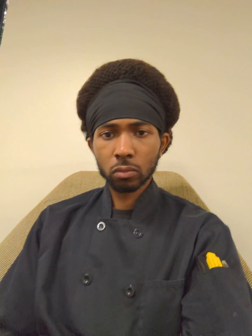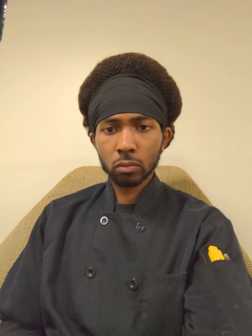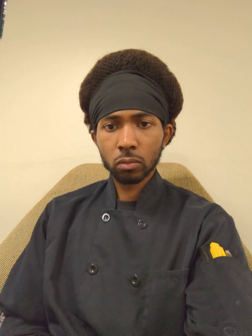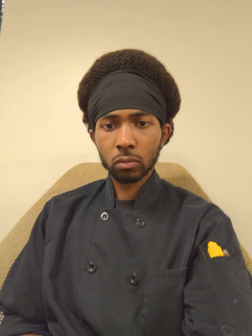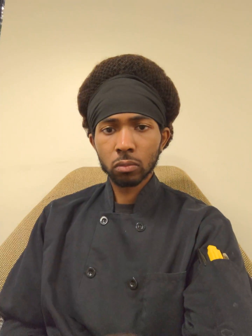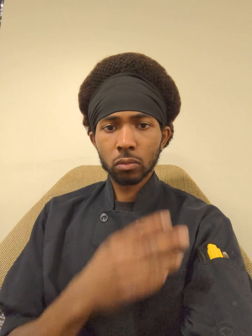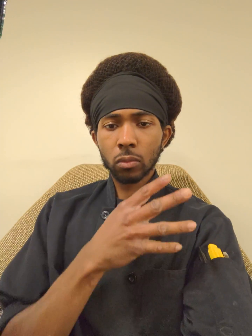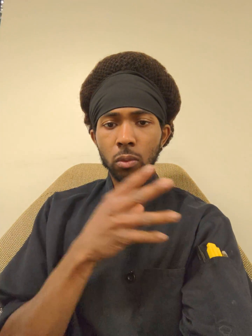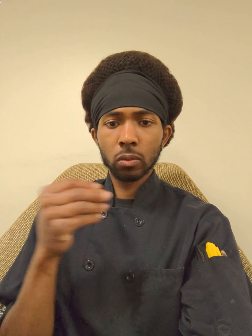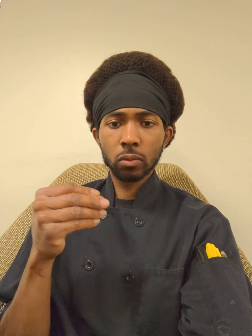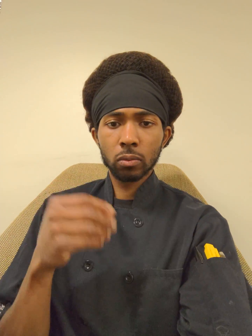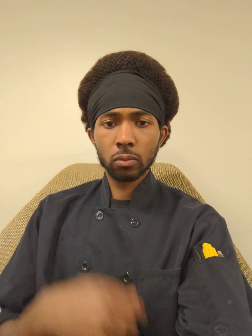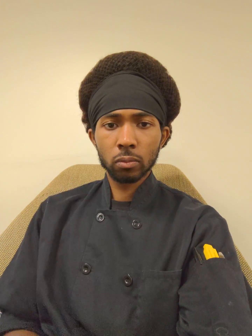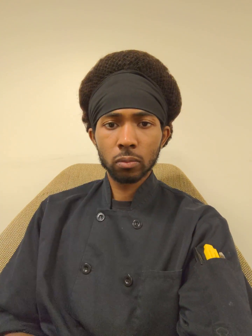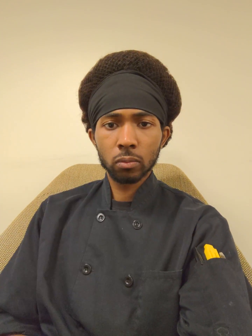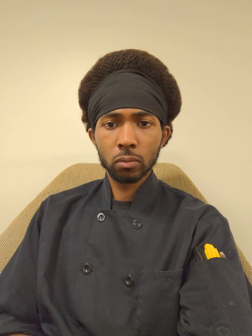and